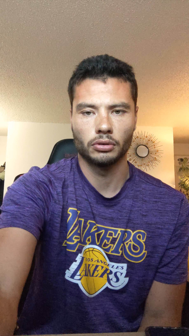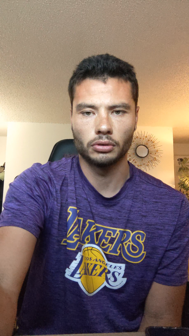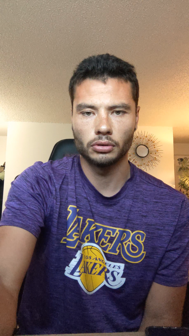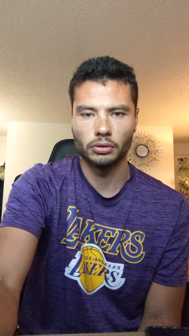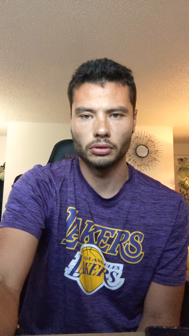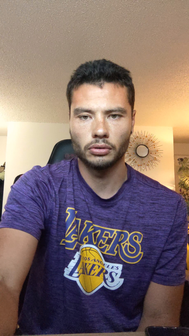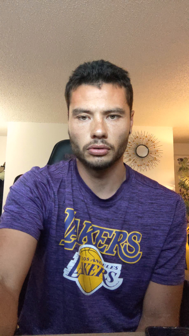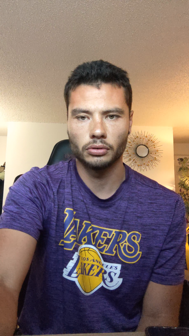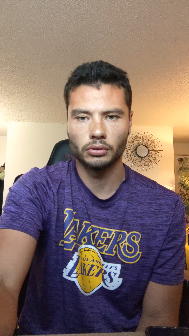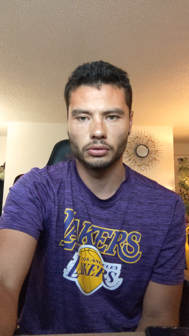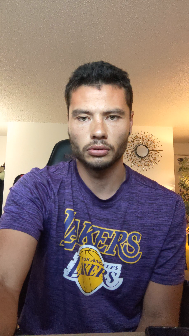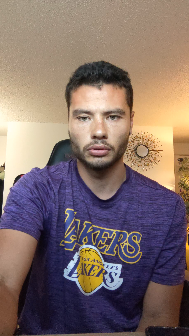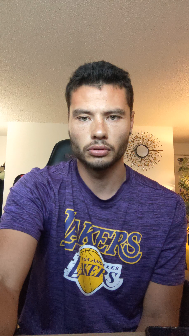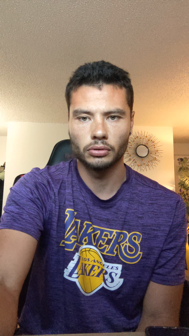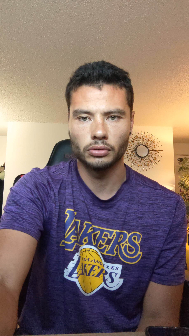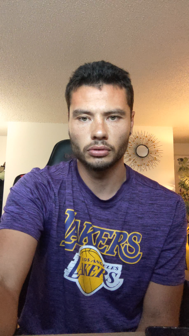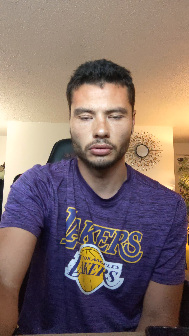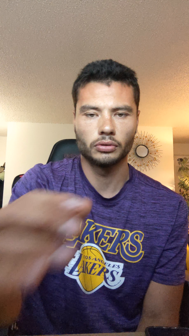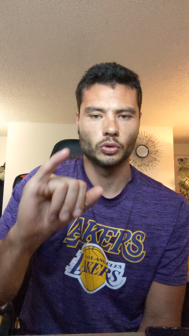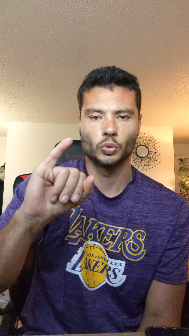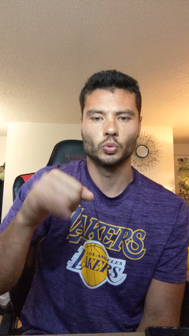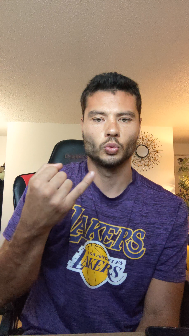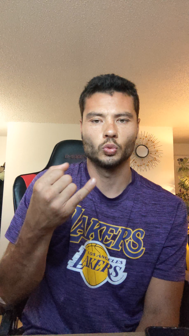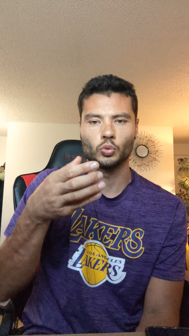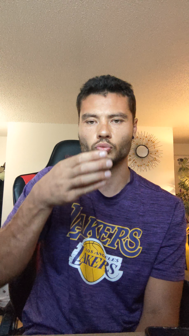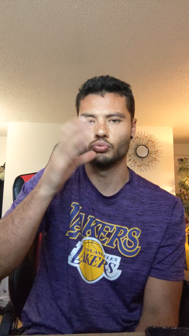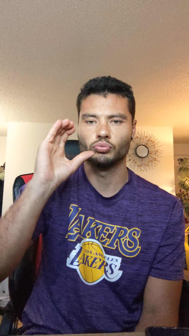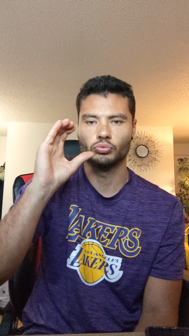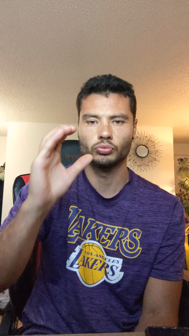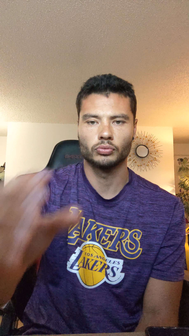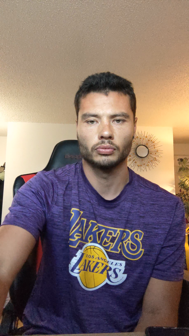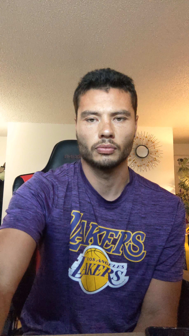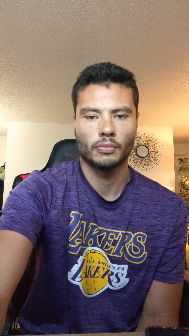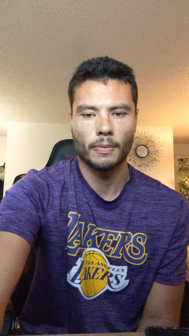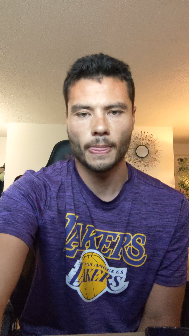juice